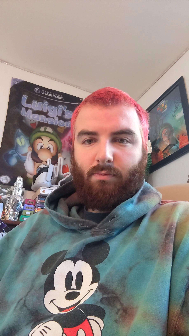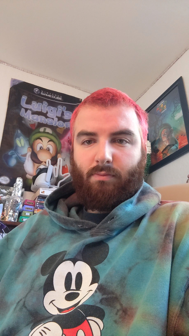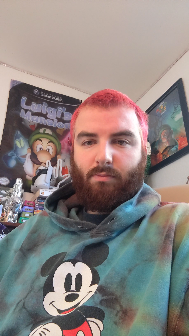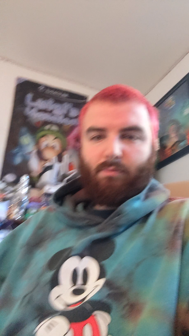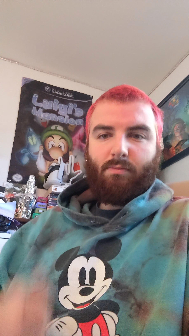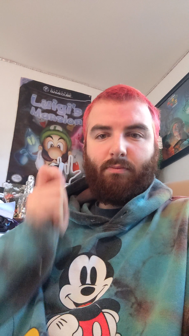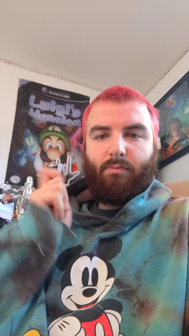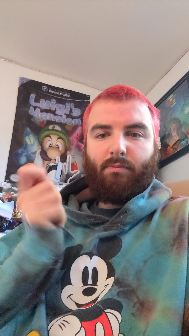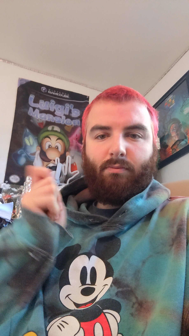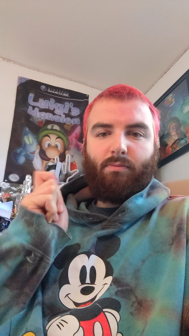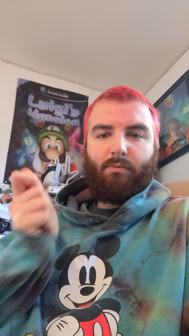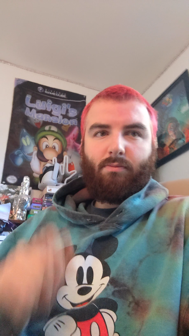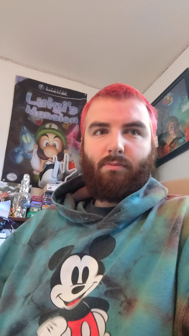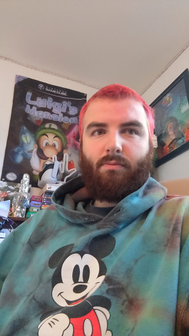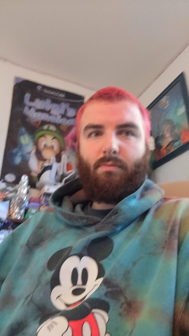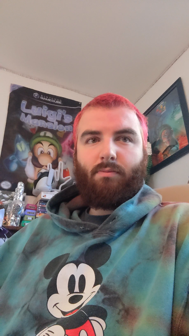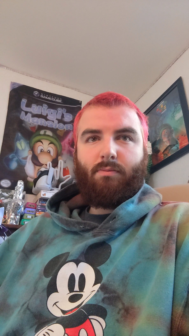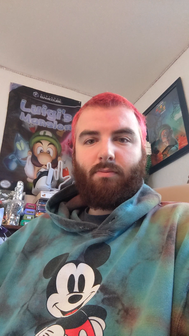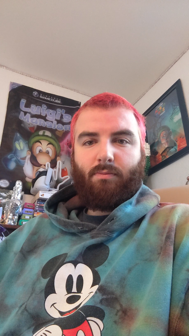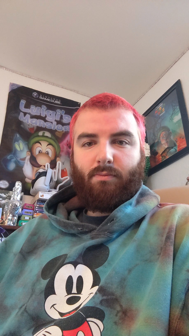bat